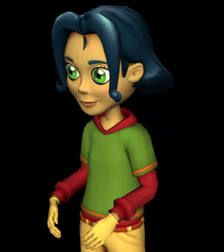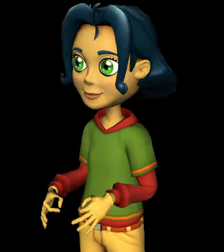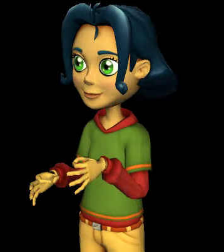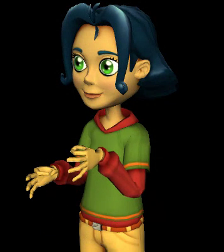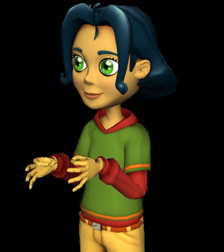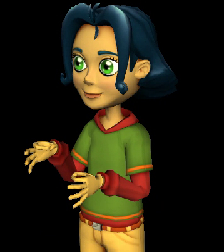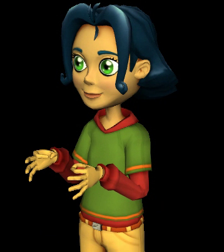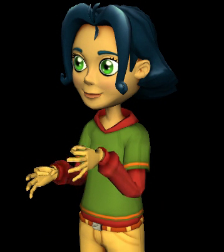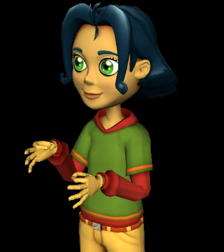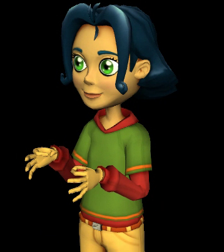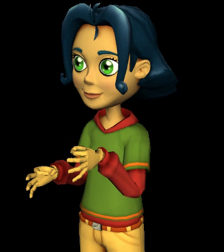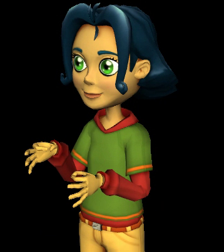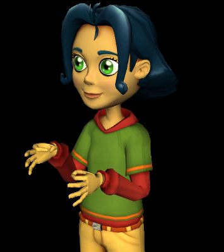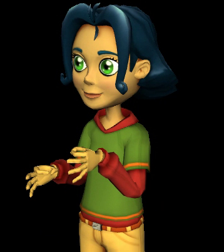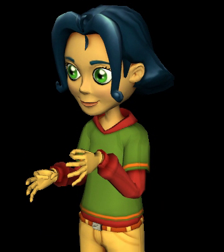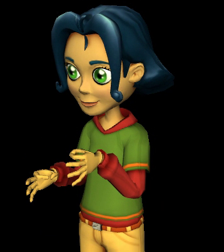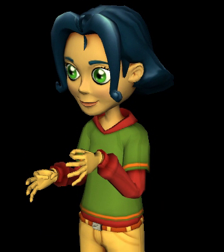قاض